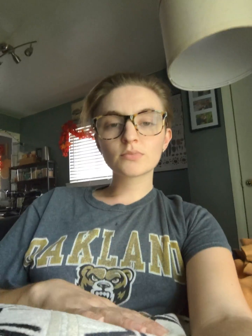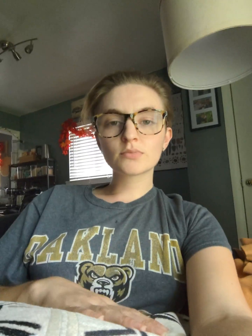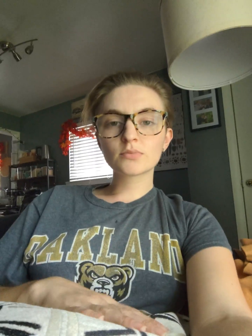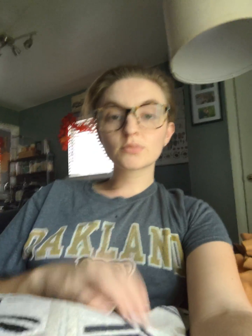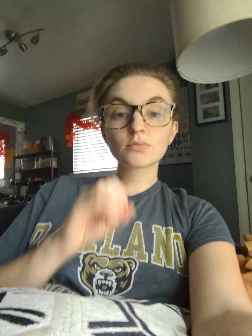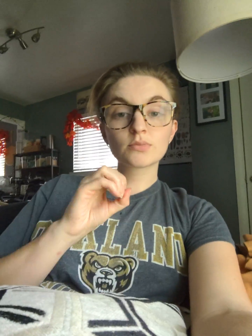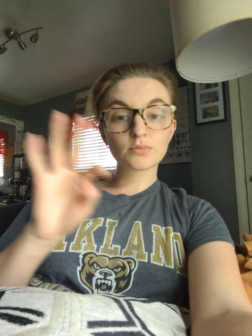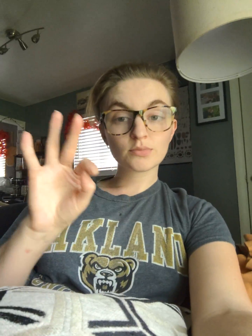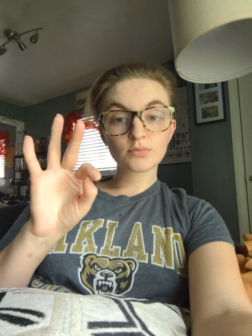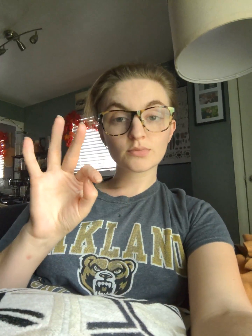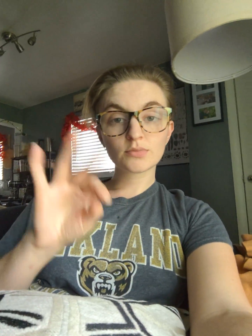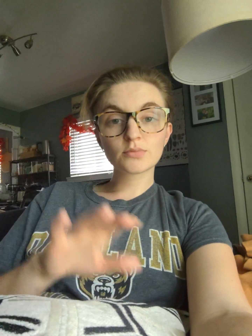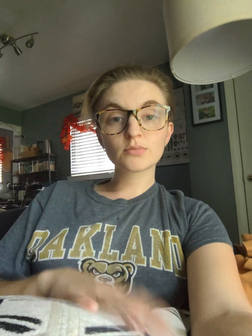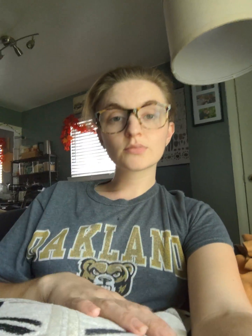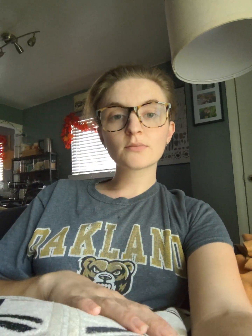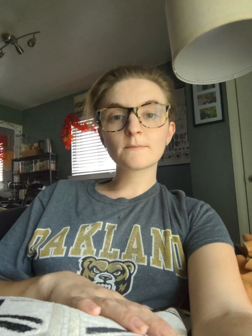of